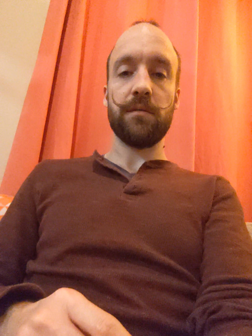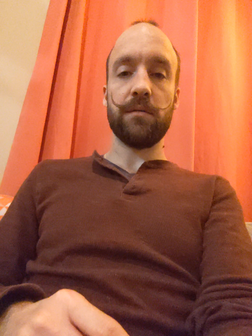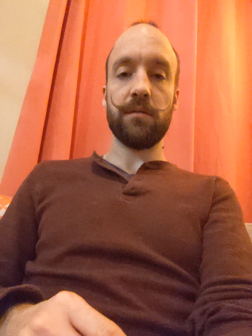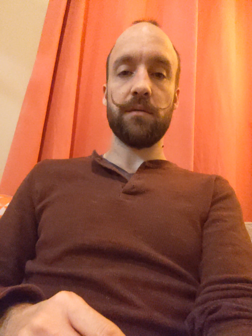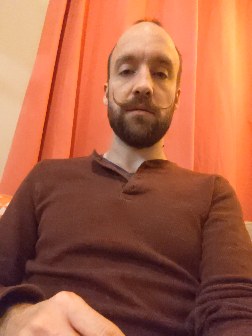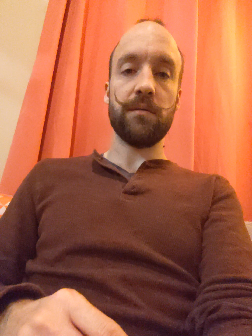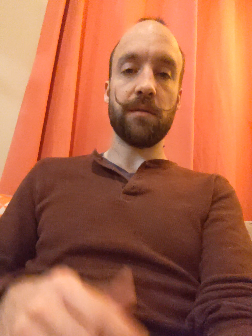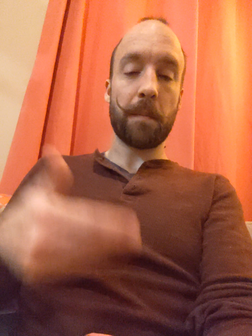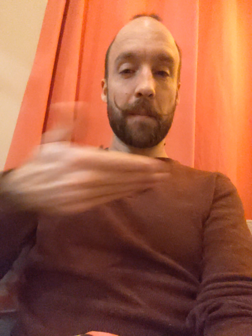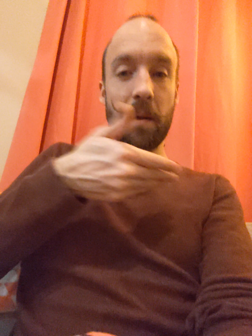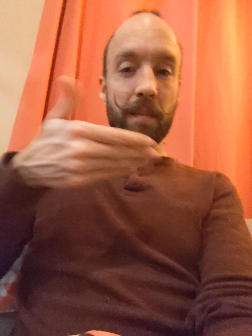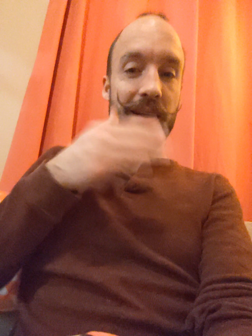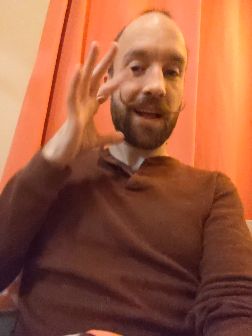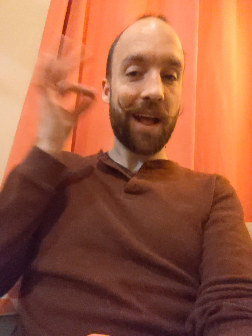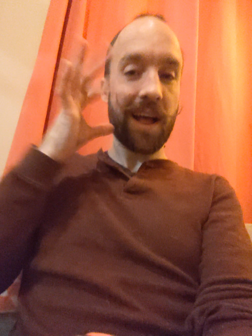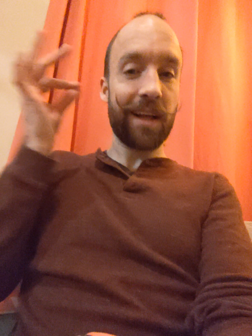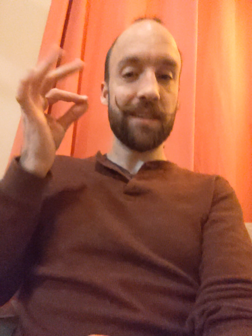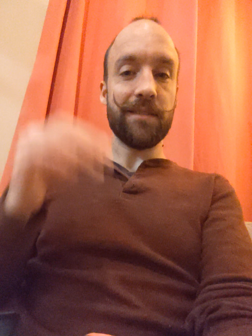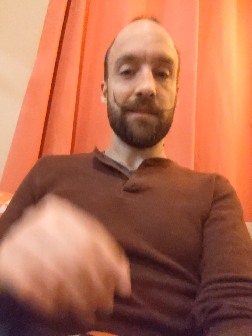kitty